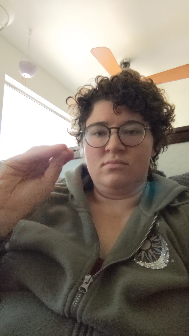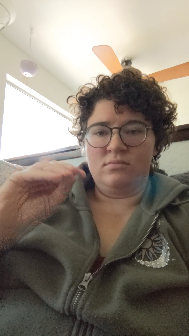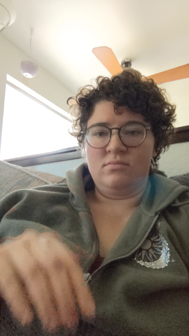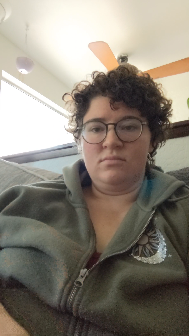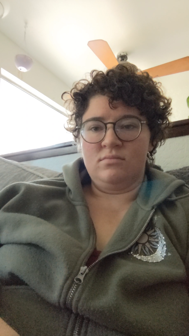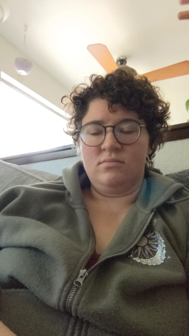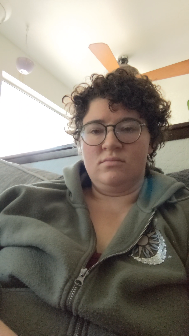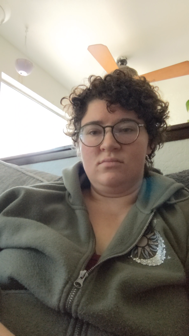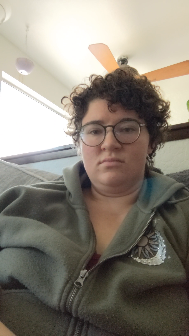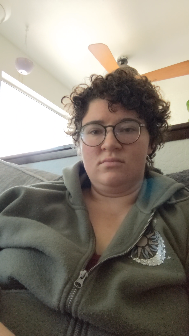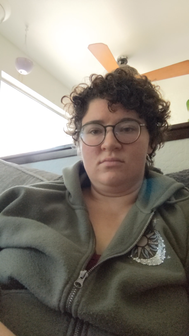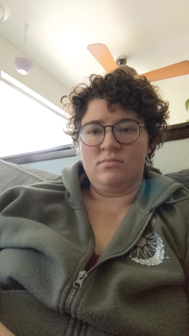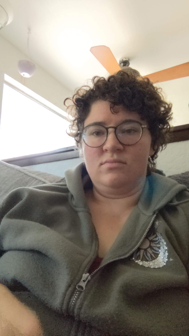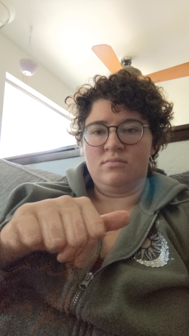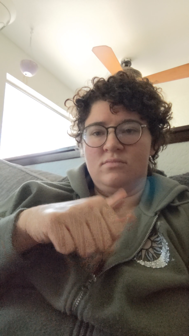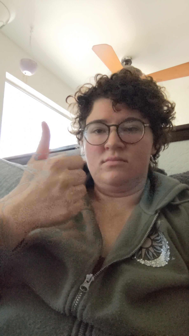other